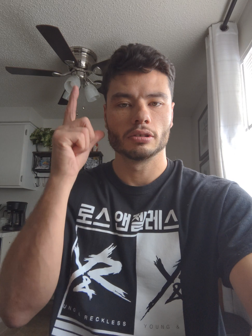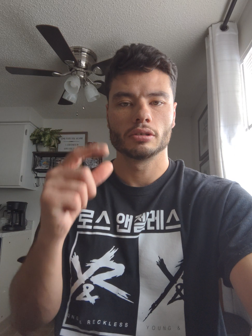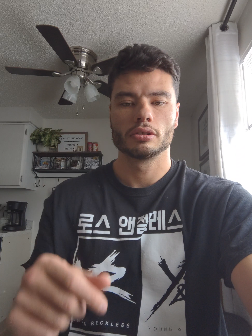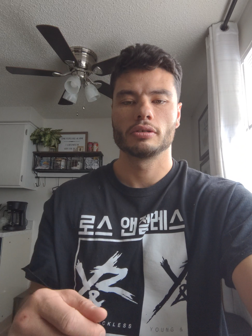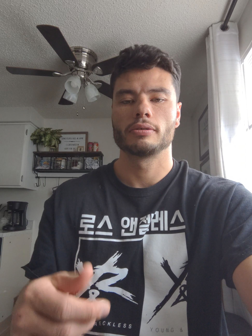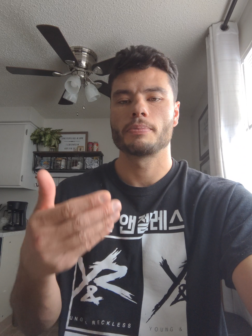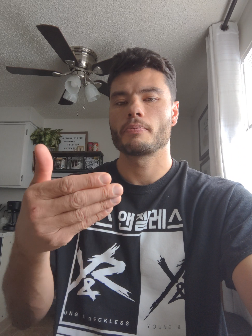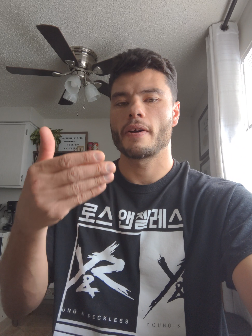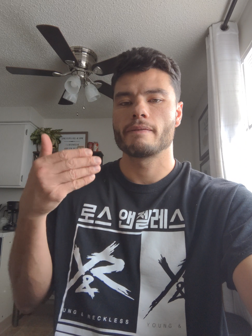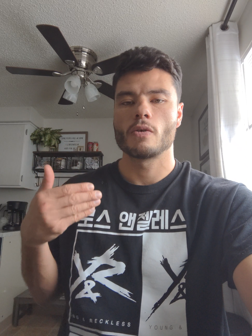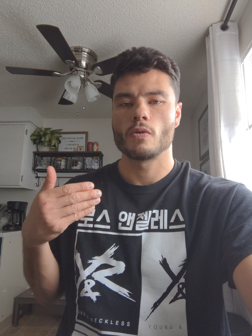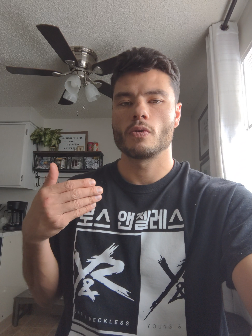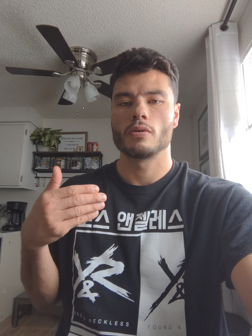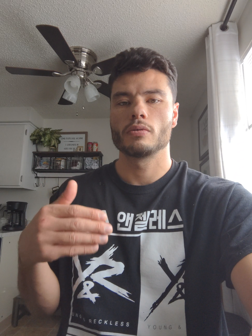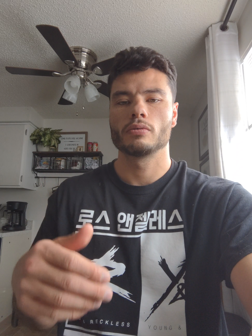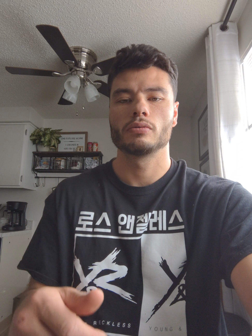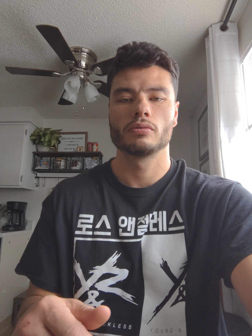before